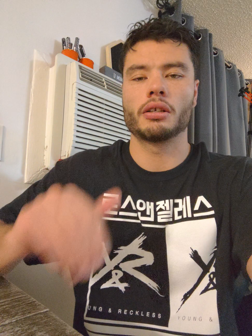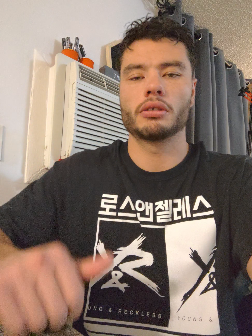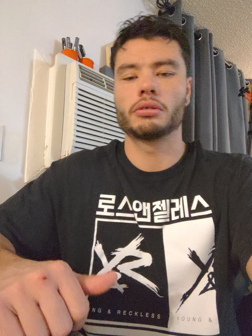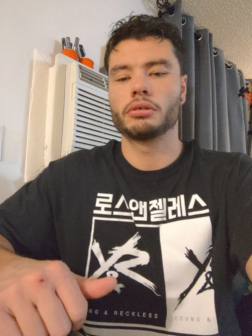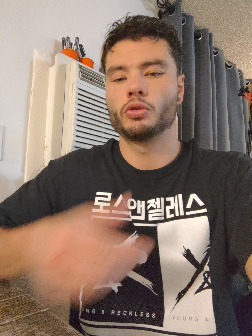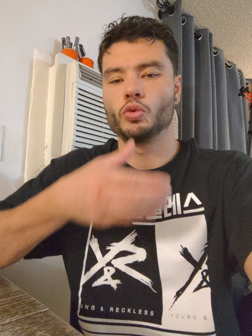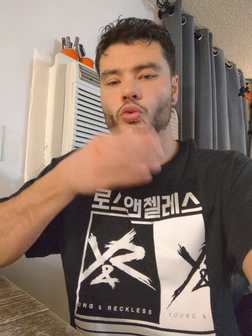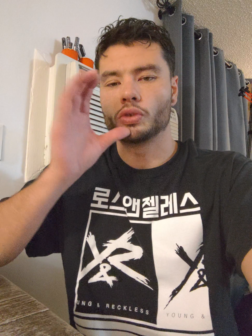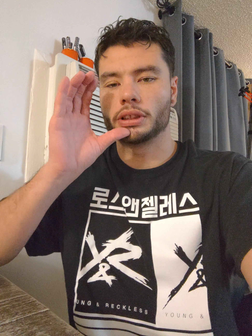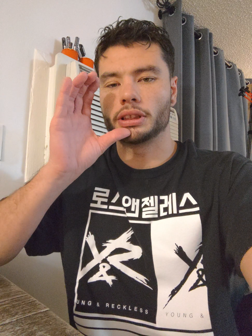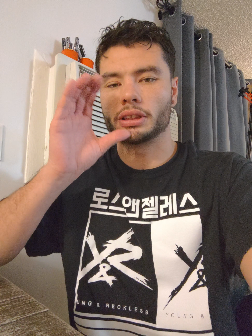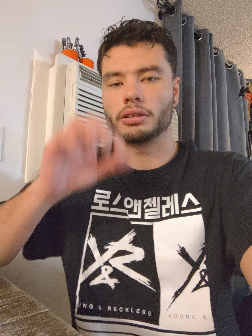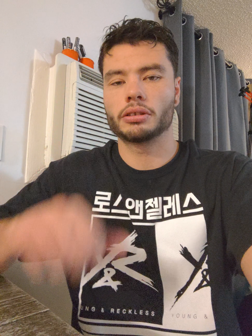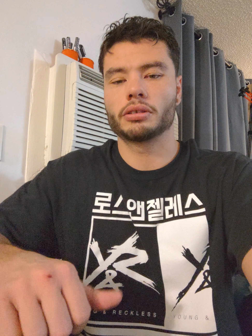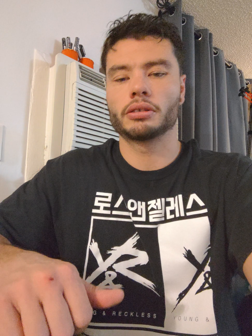drink